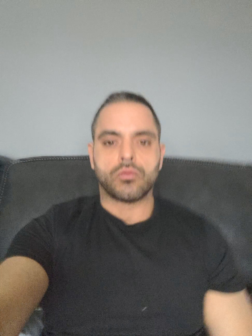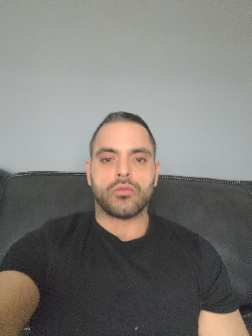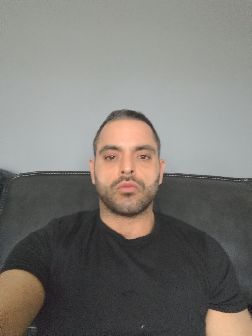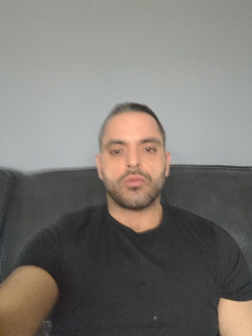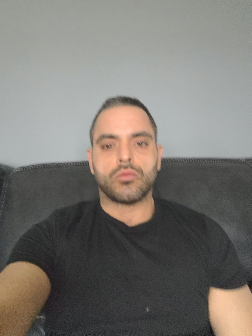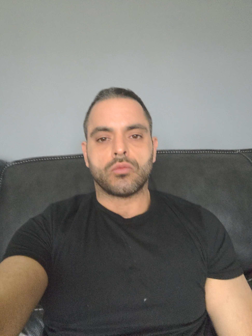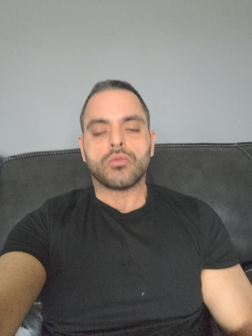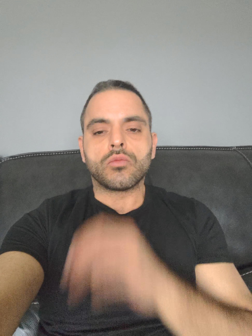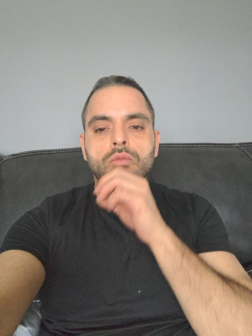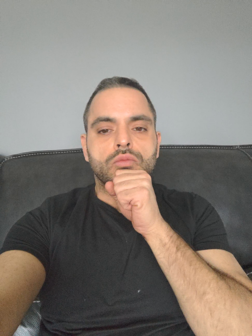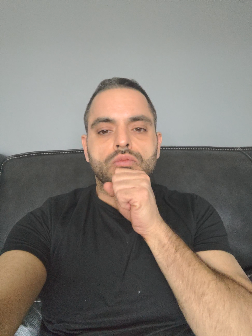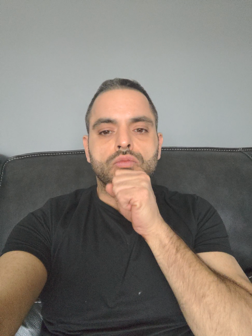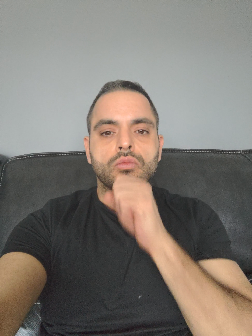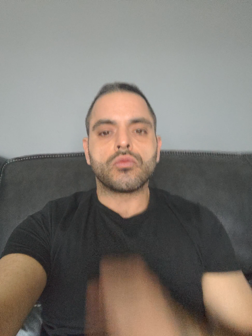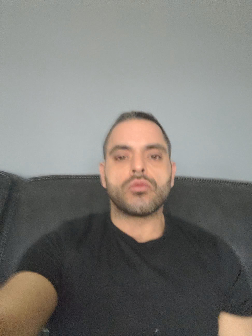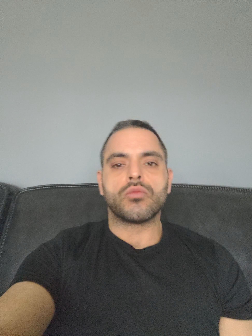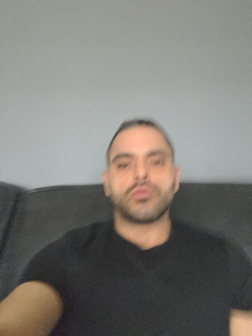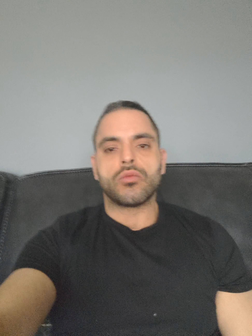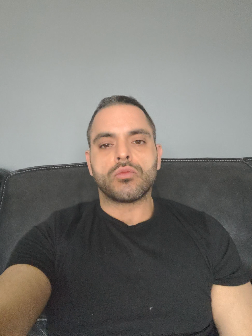orange